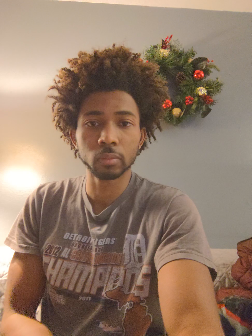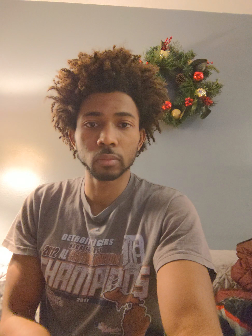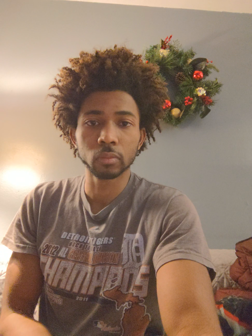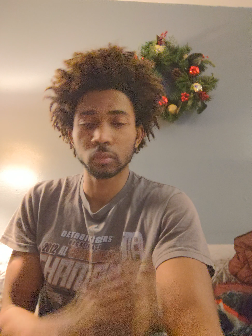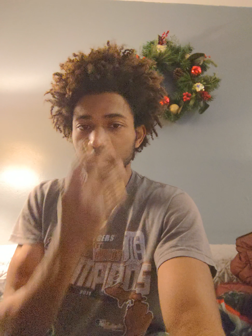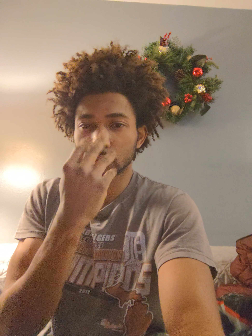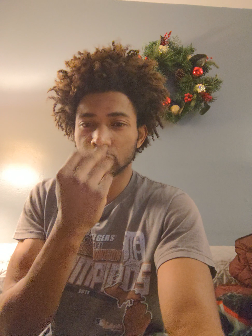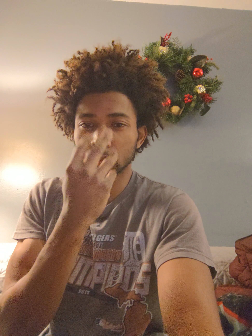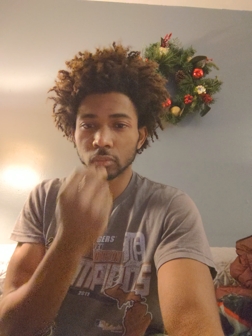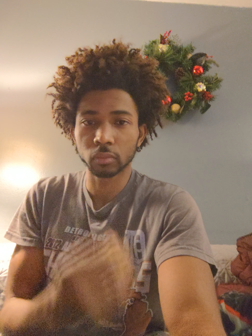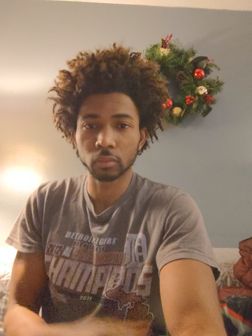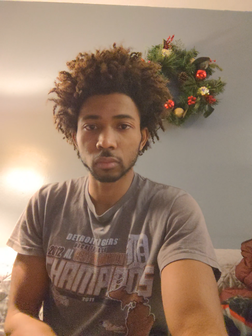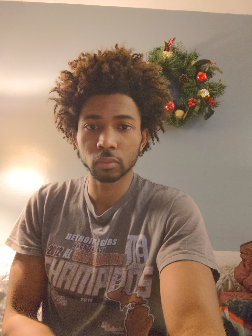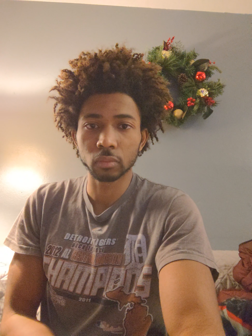wolf